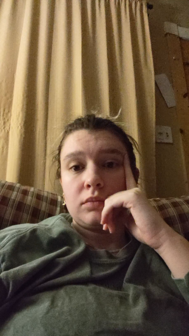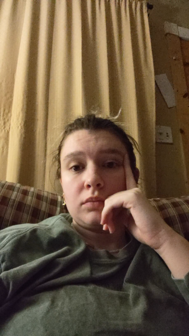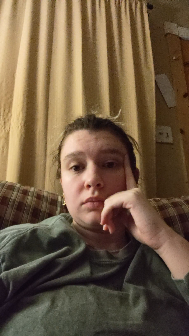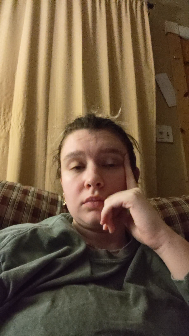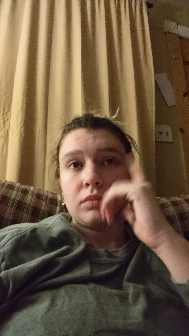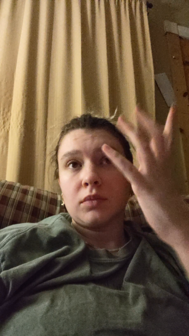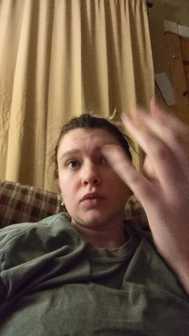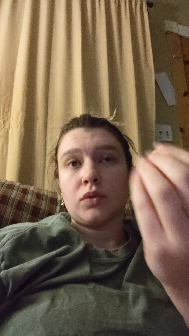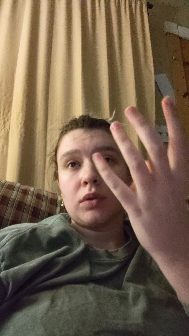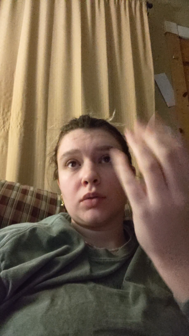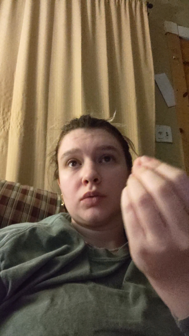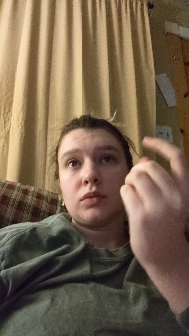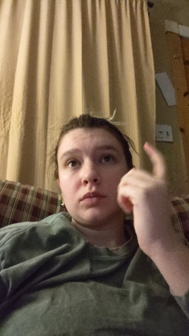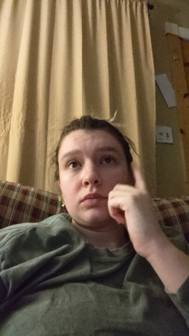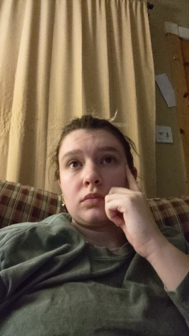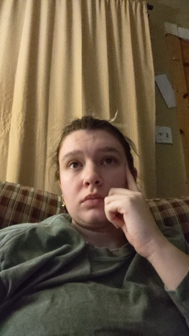gentle